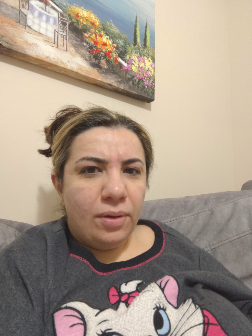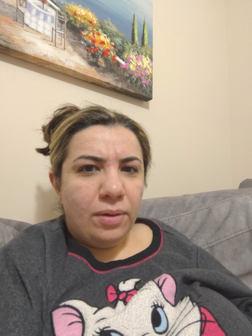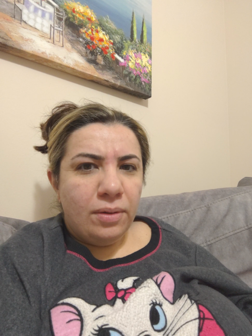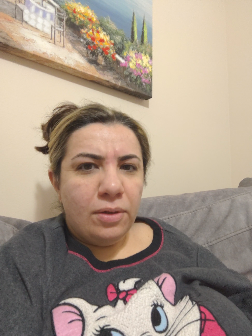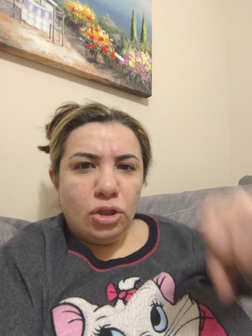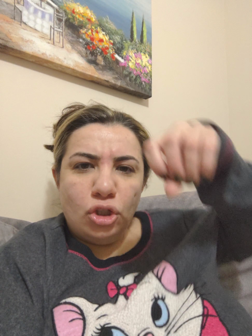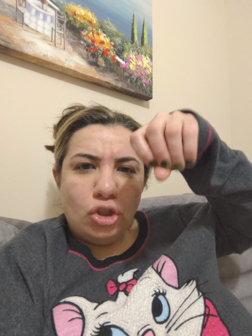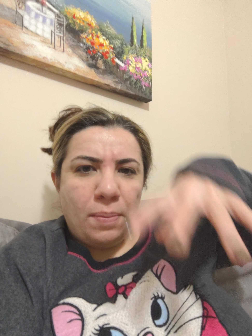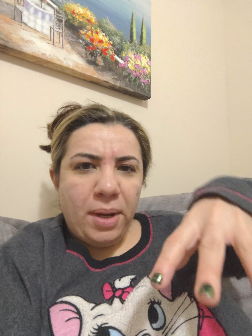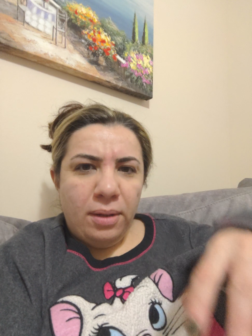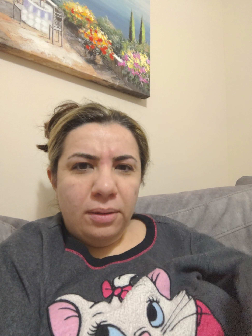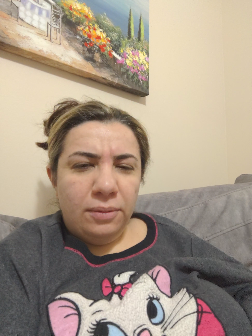drop